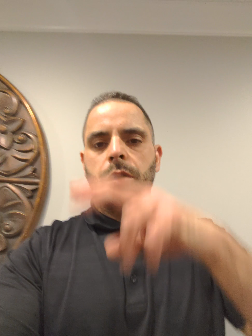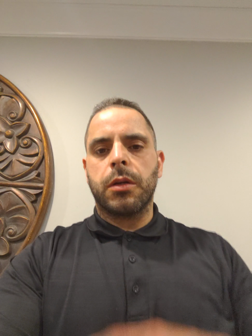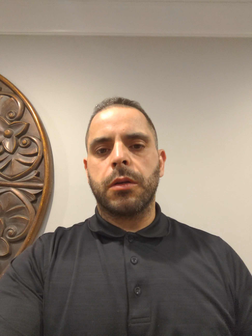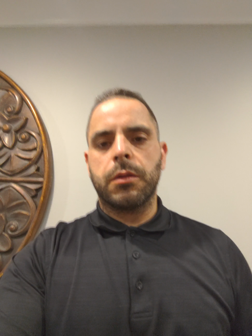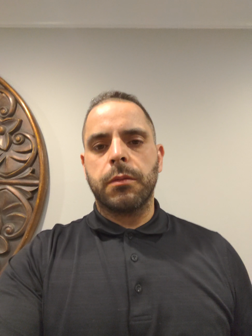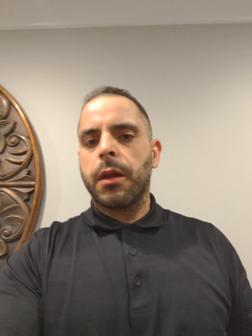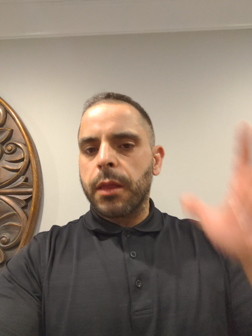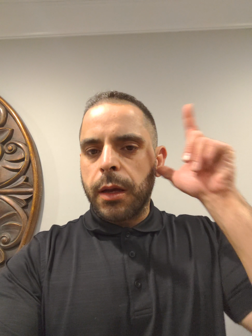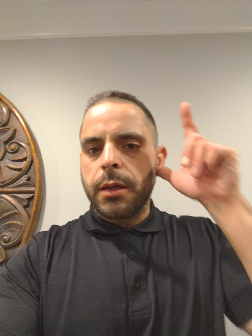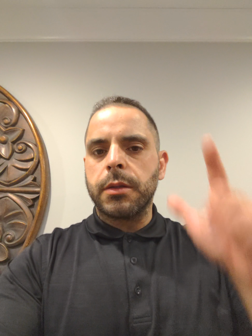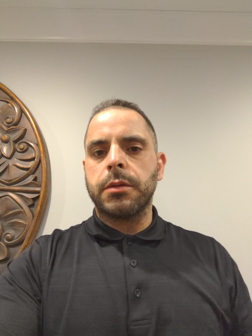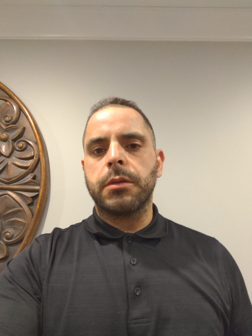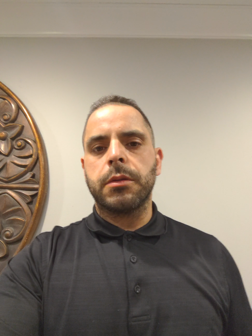listen